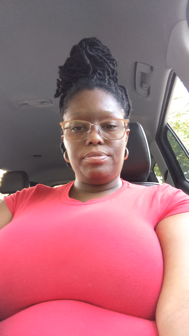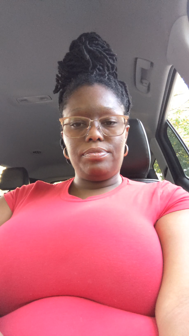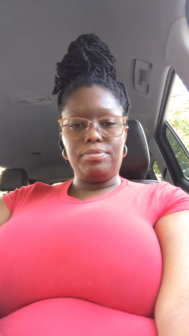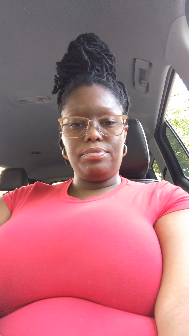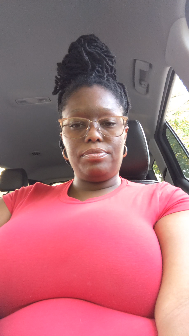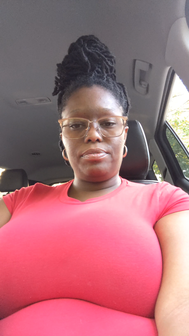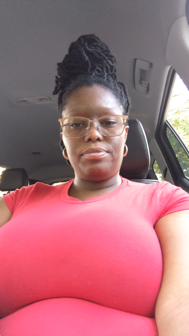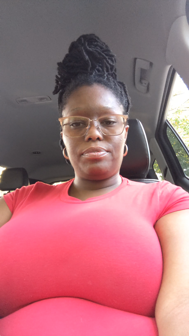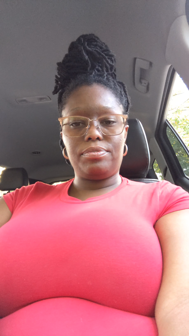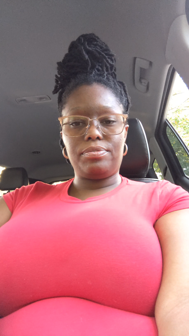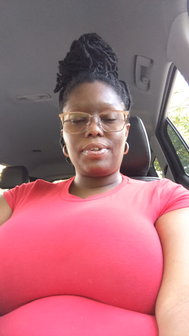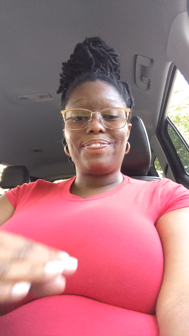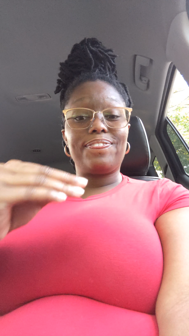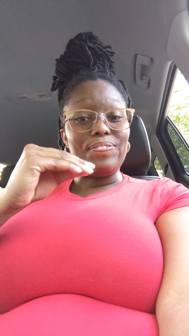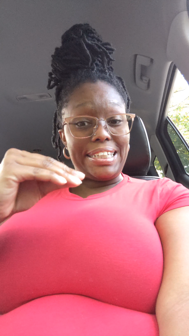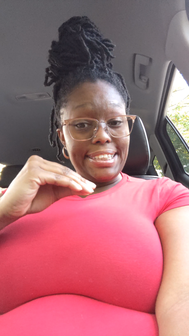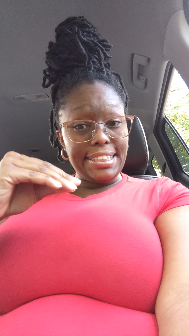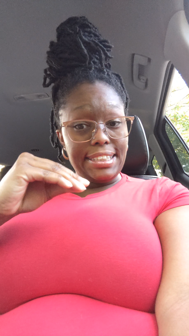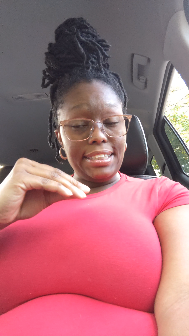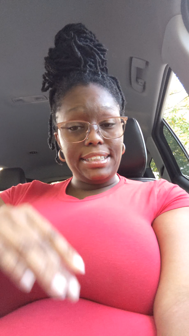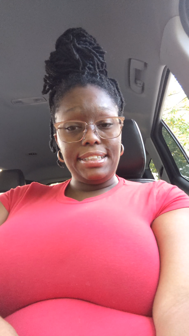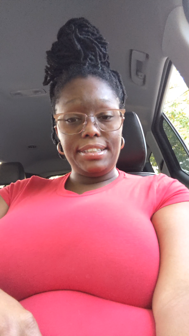fix